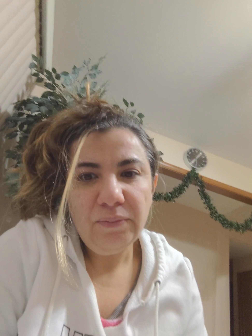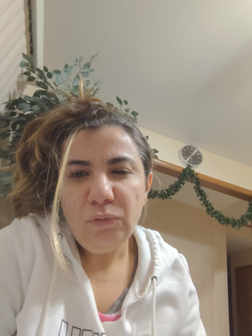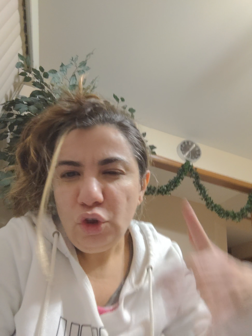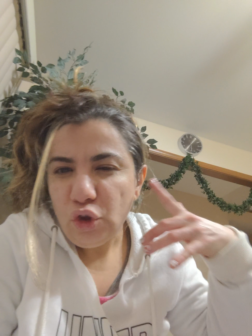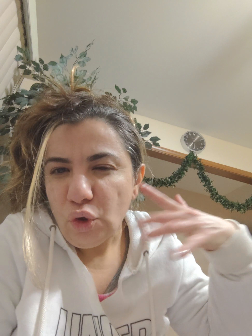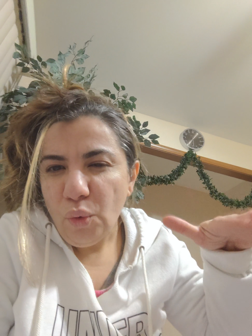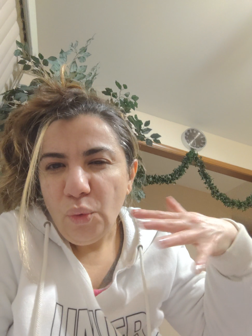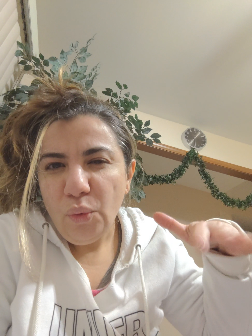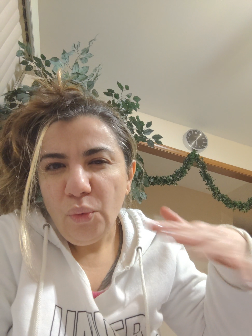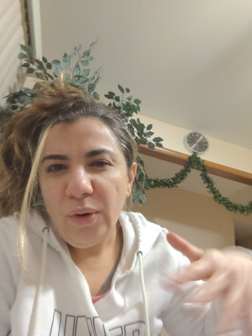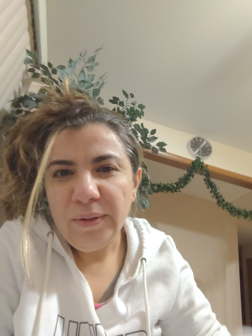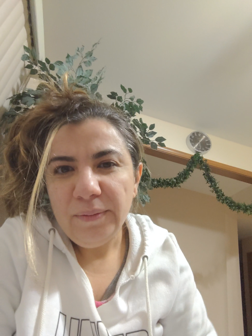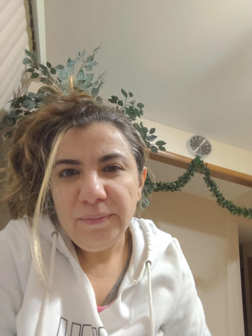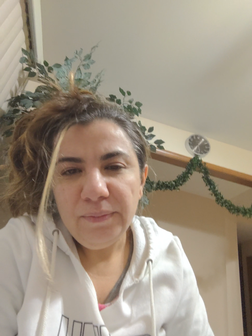noisy